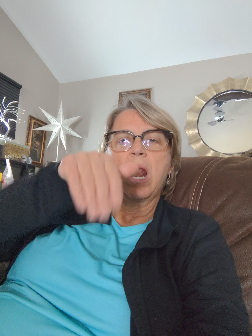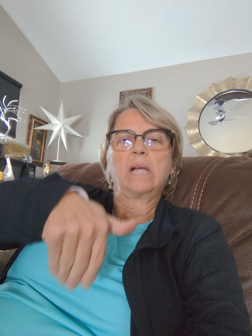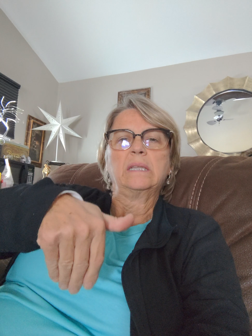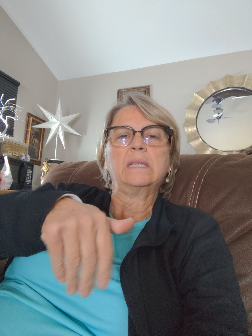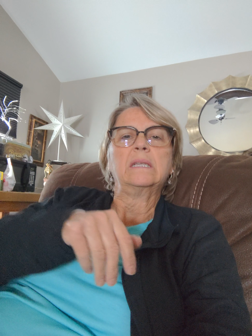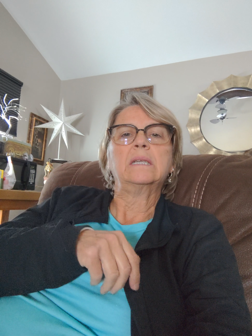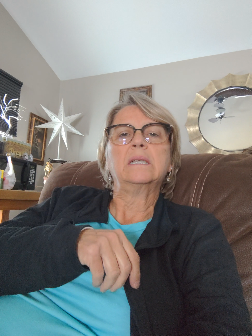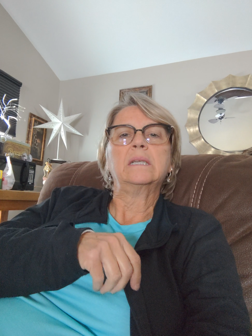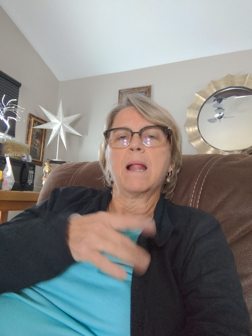night